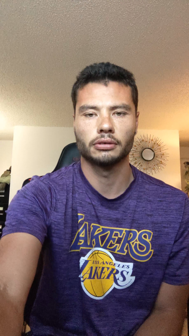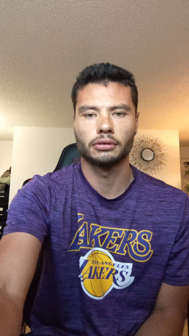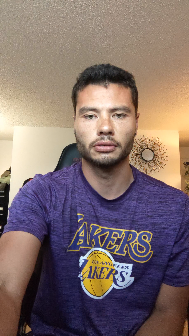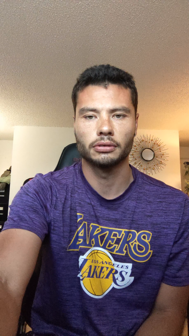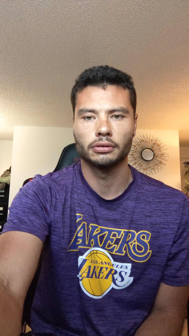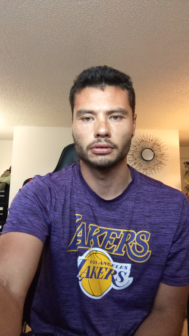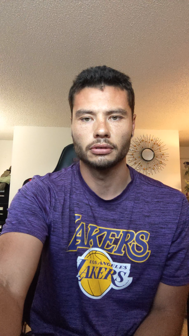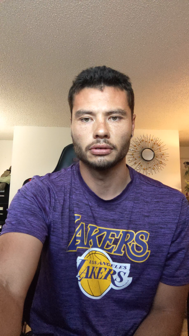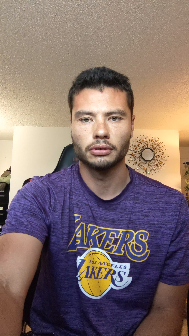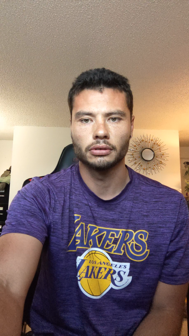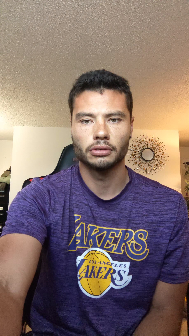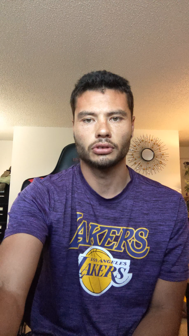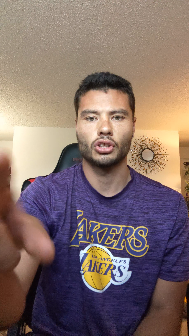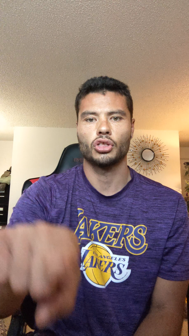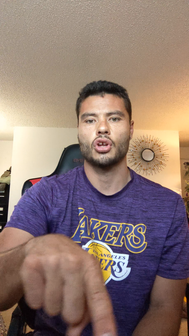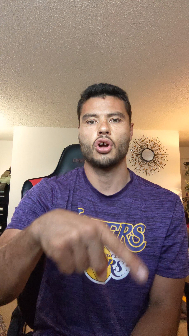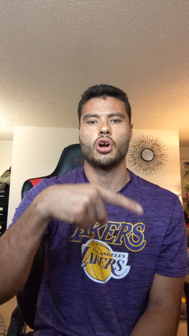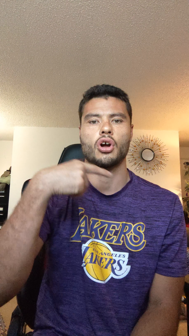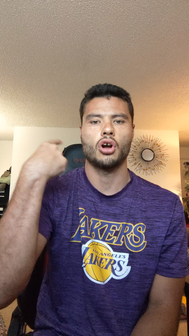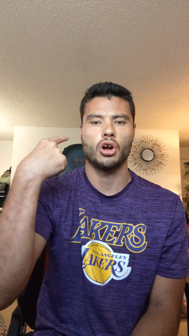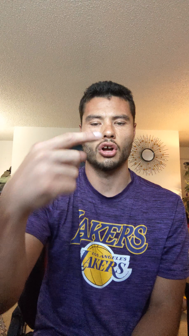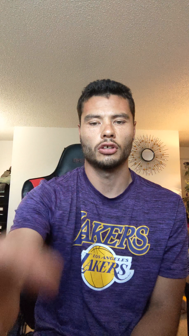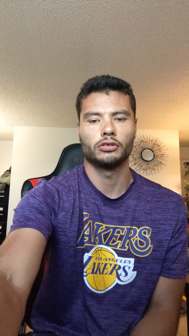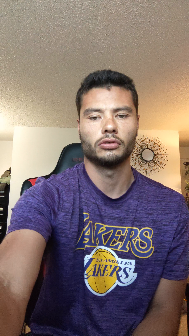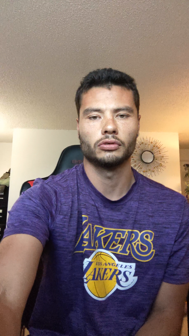long